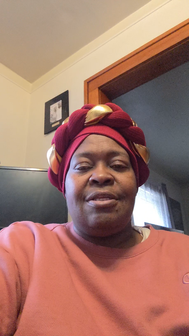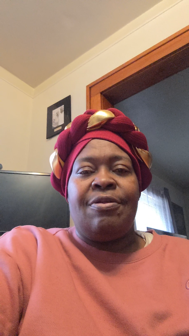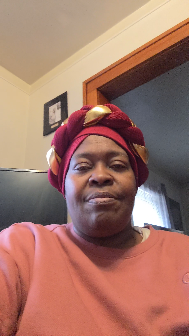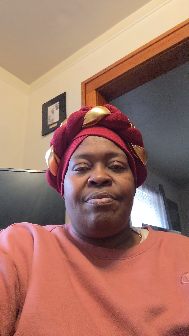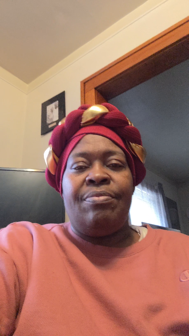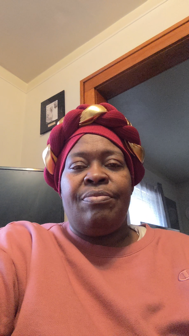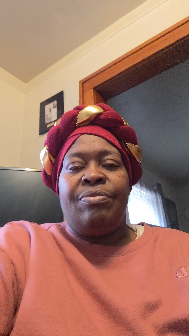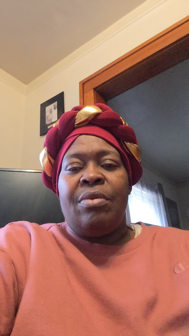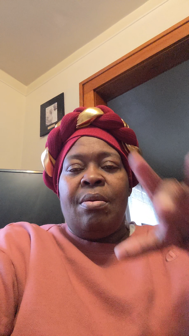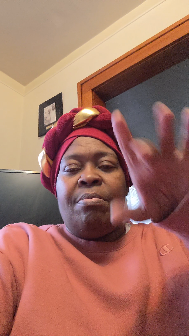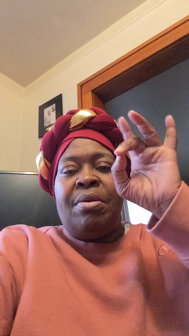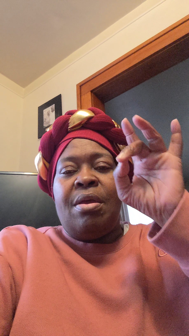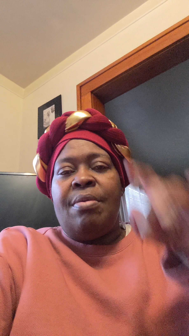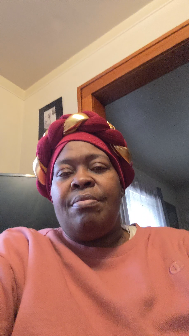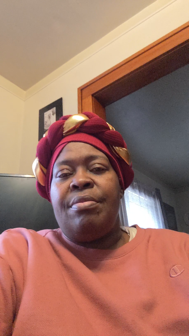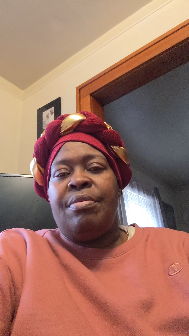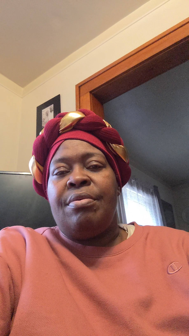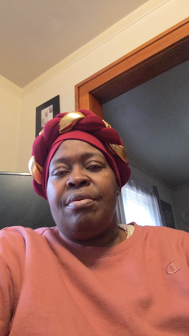pick